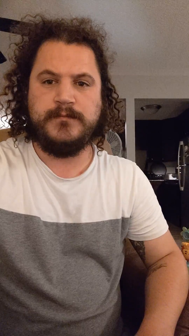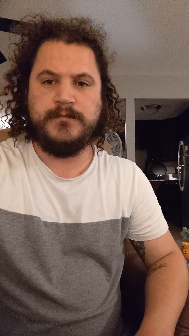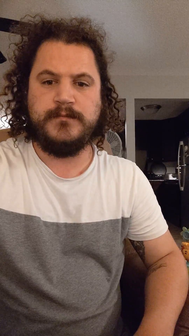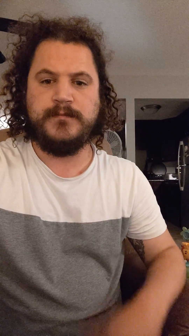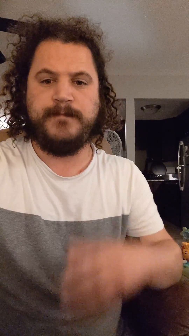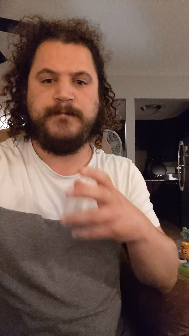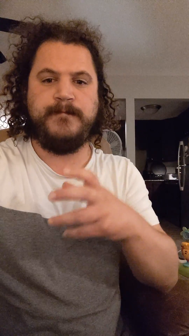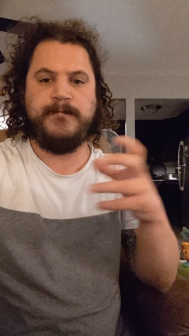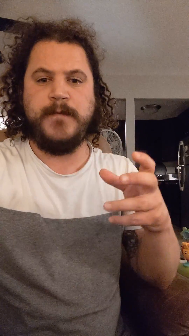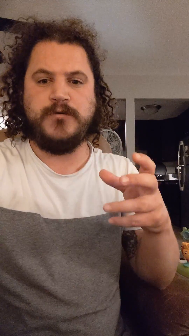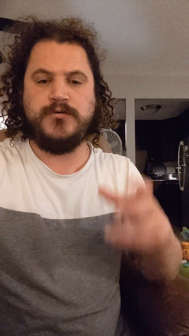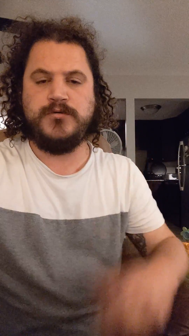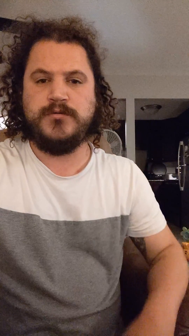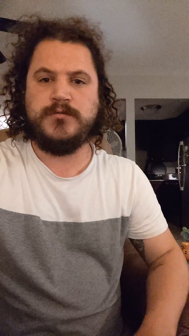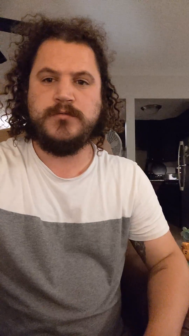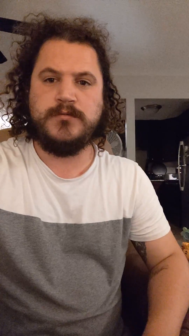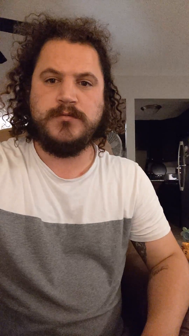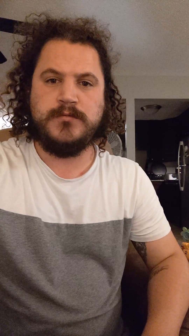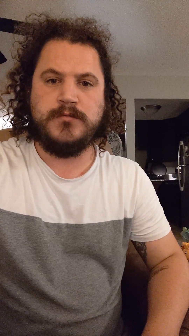much